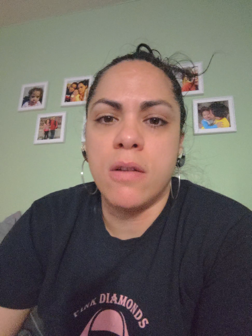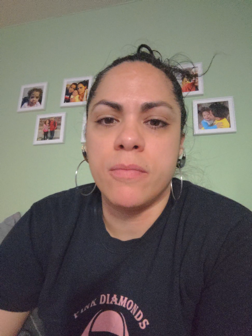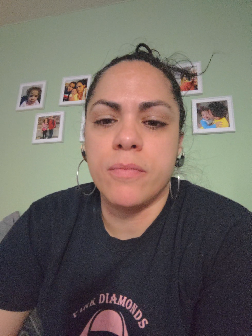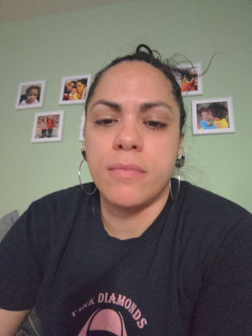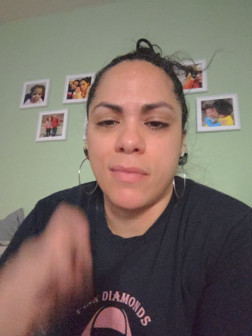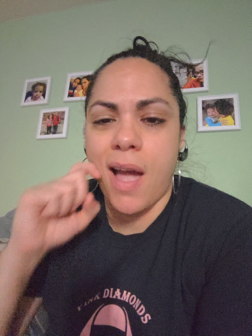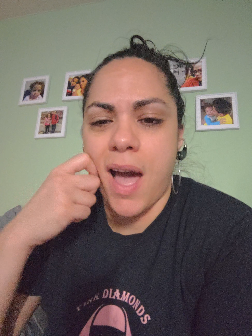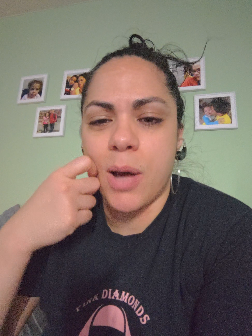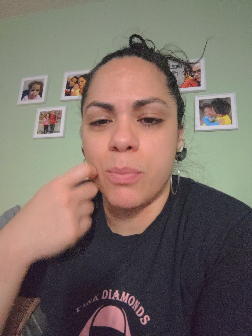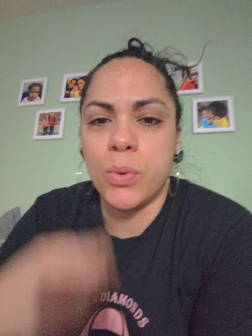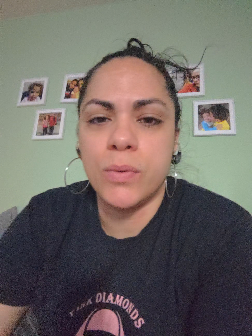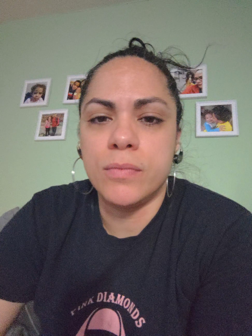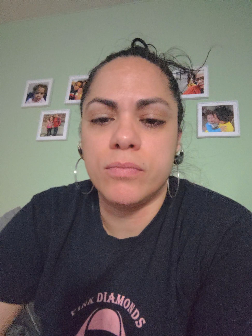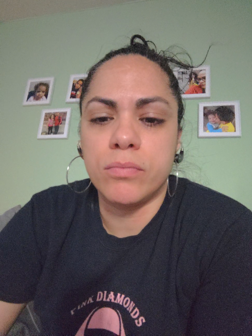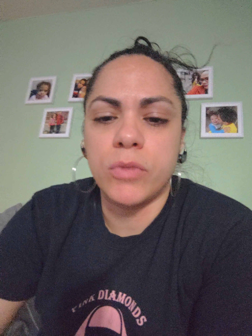apple